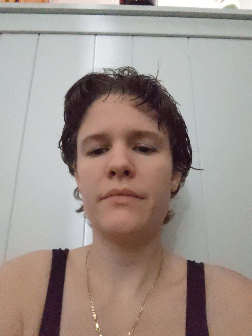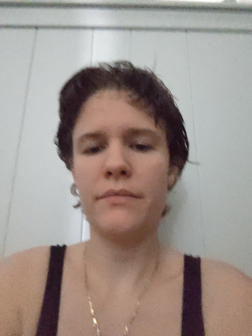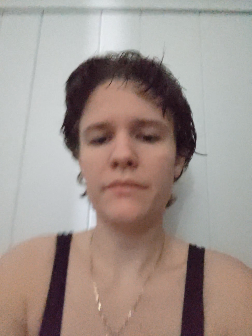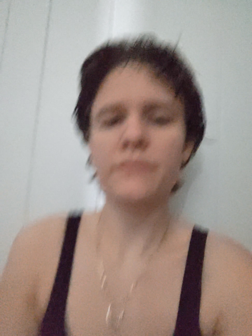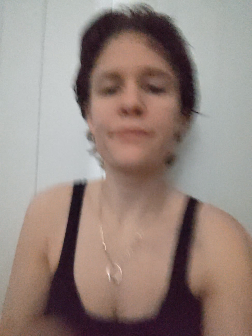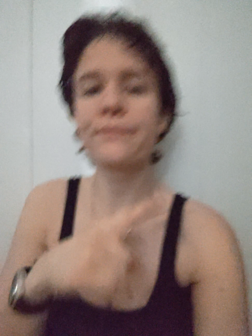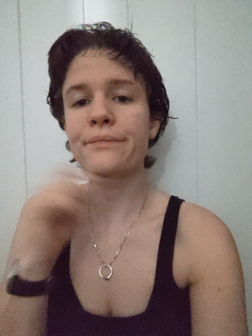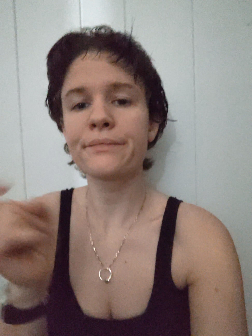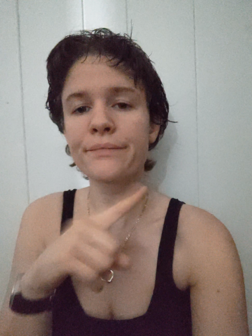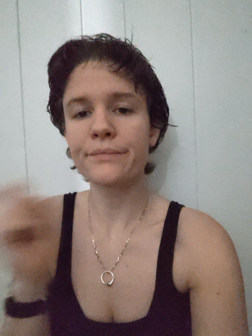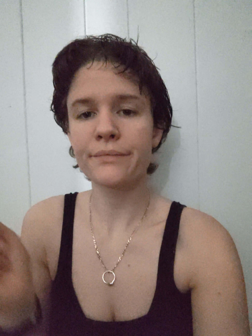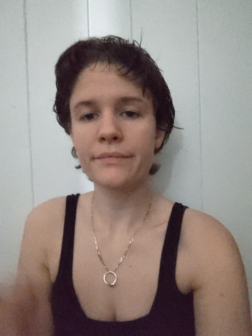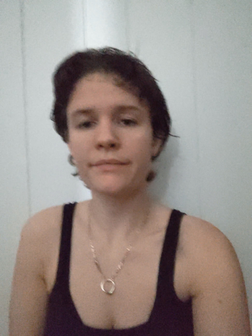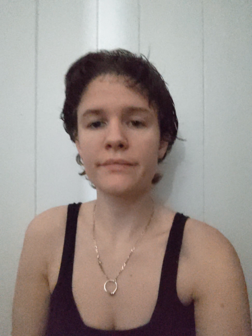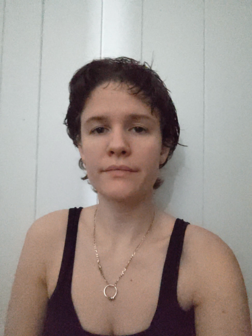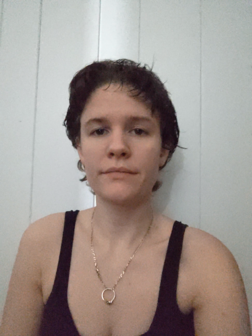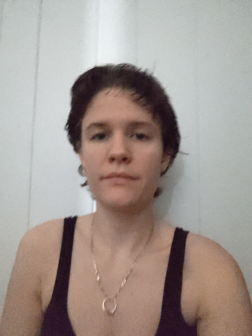dryer